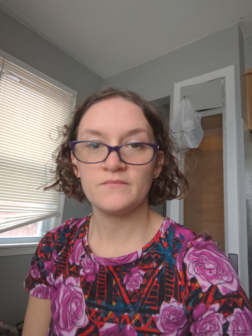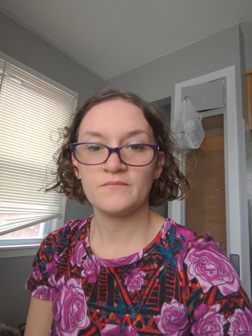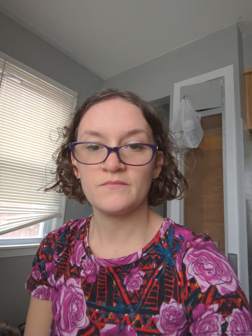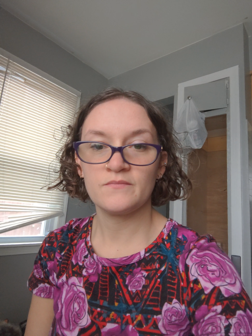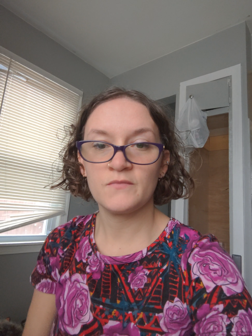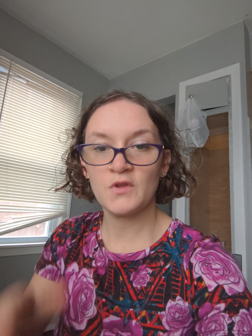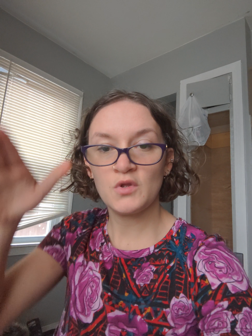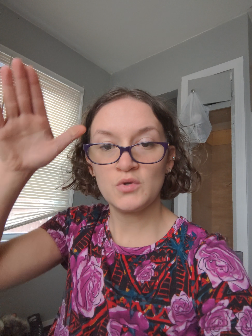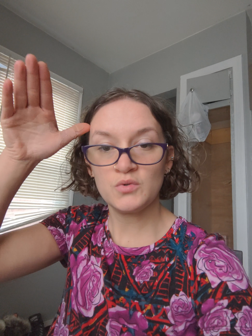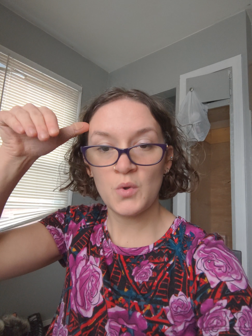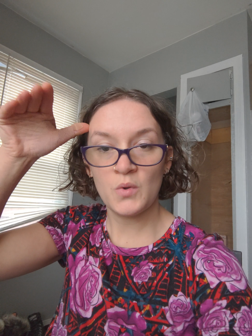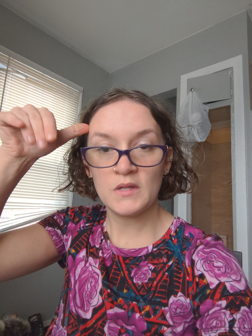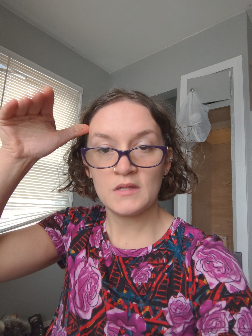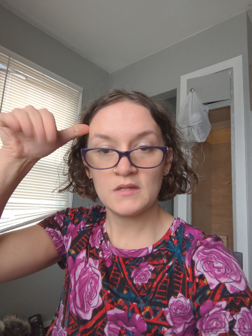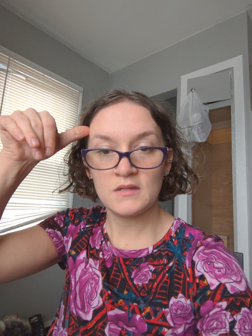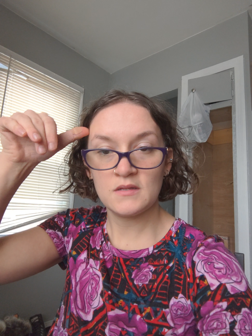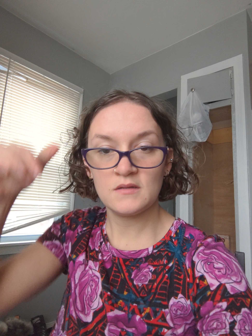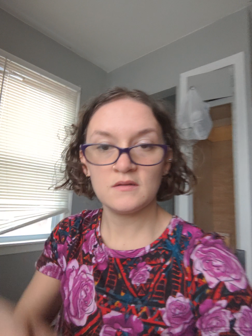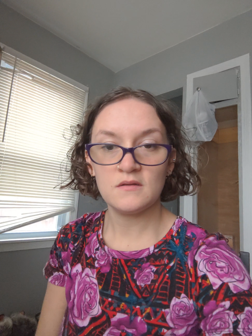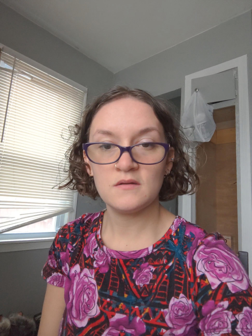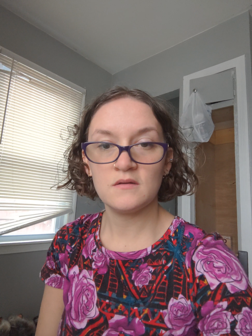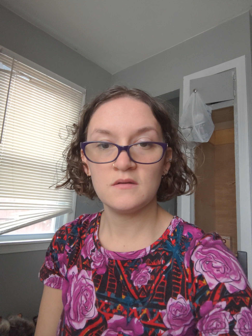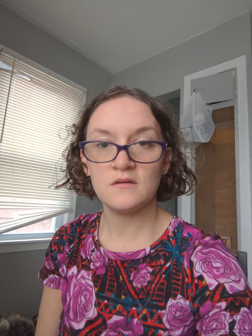donkey